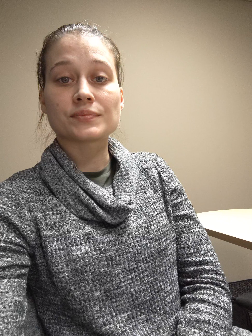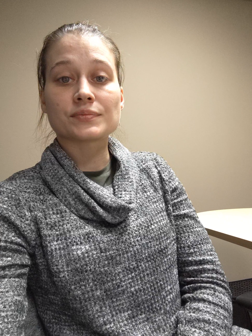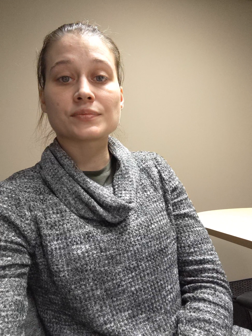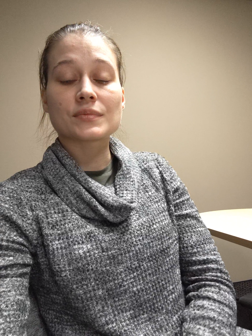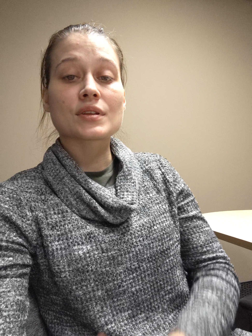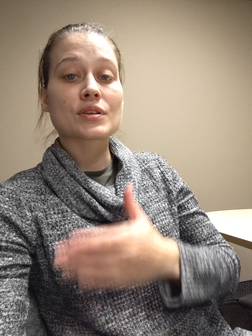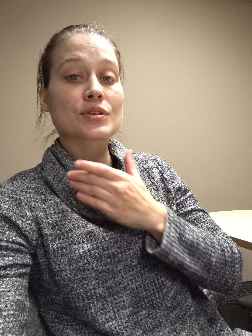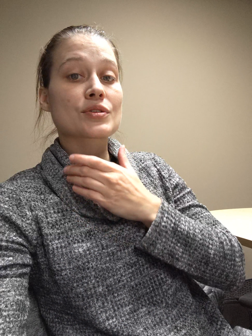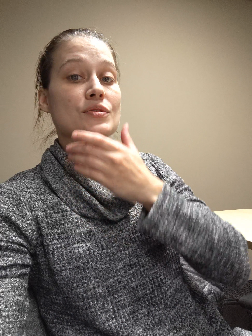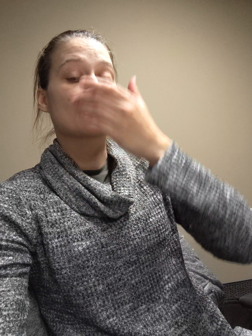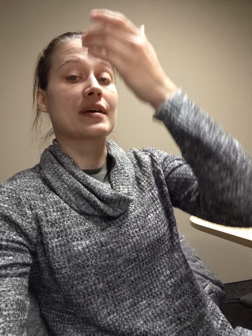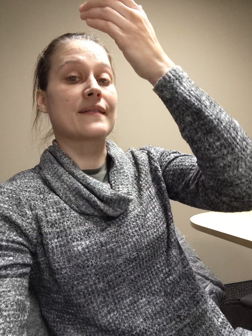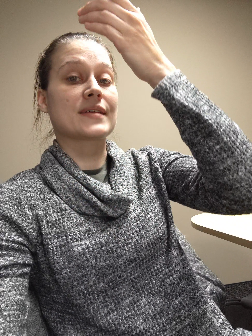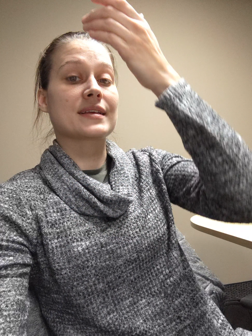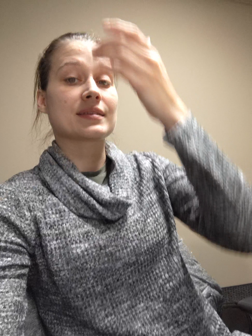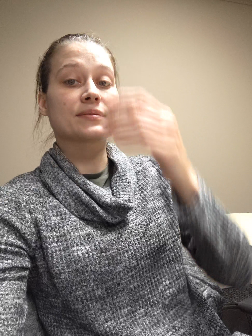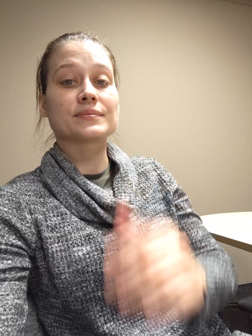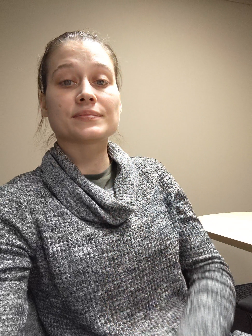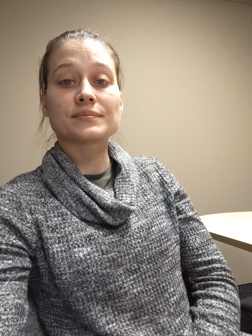giraffe